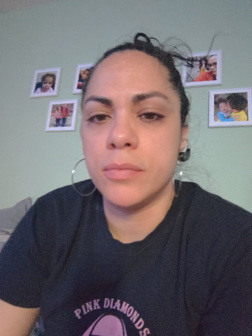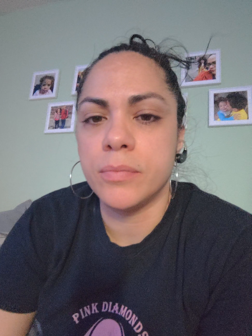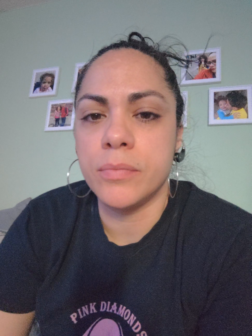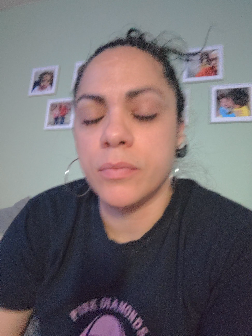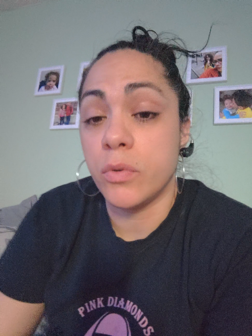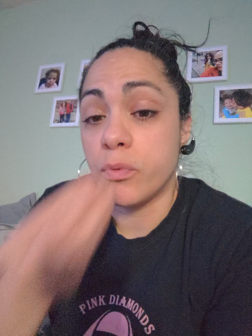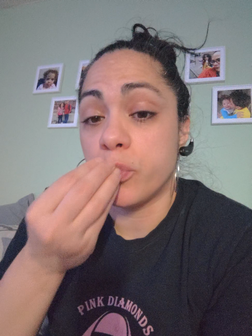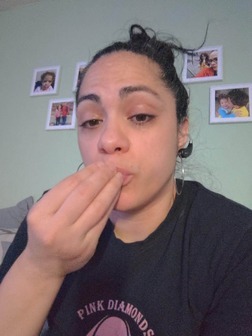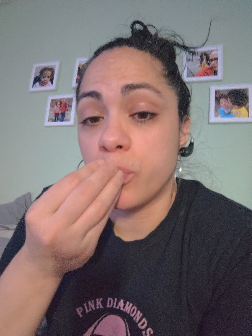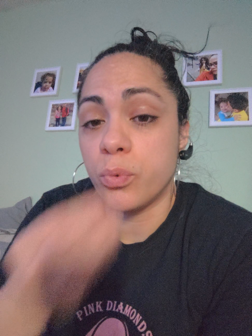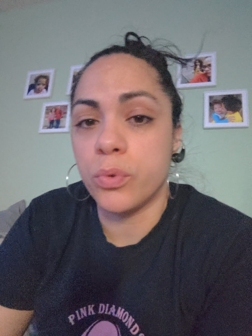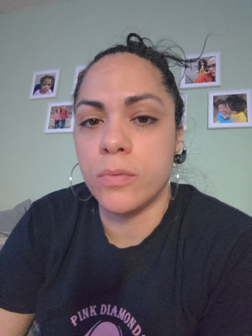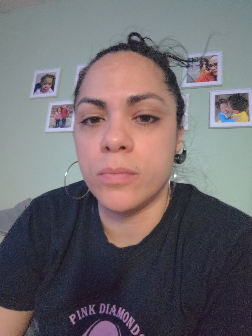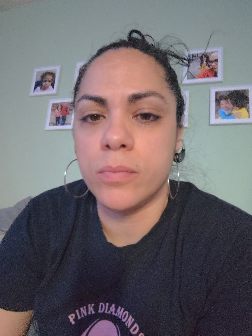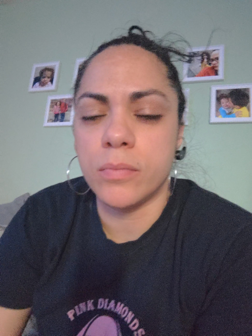food